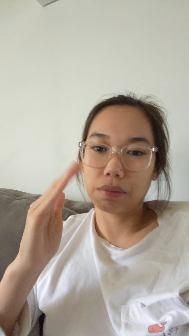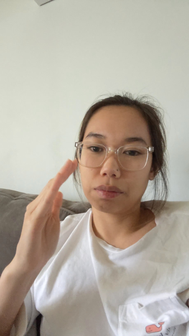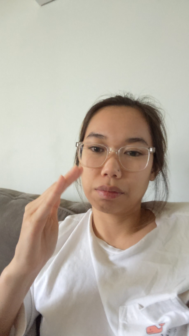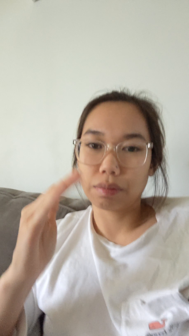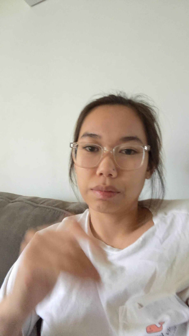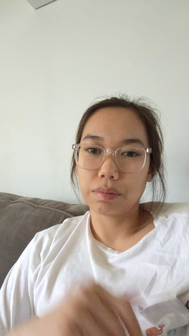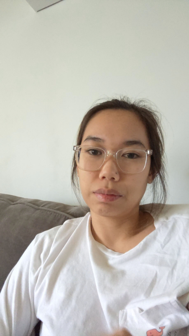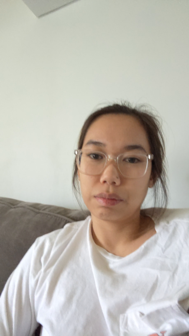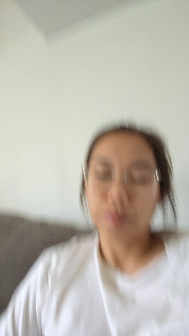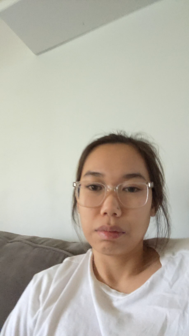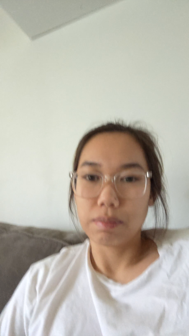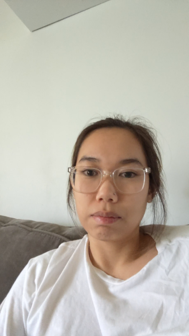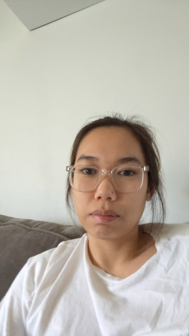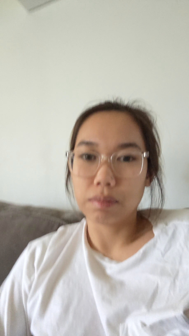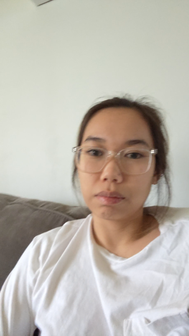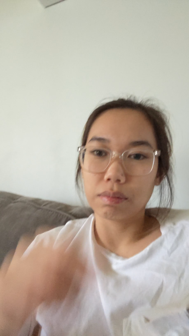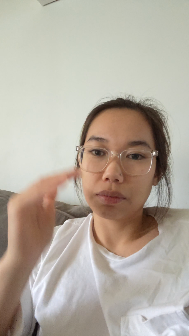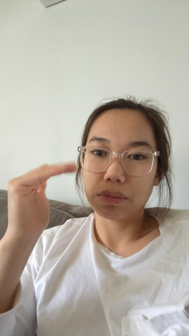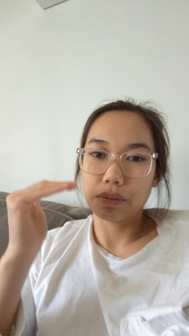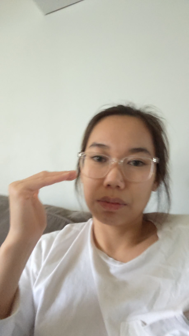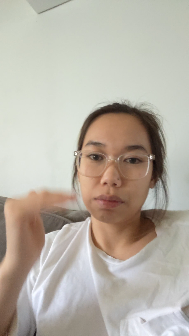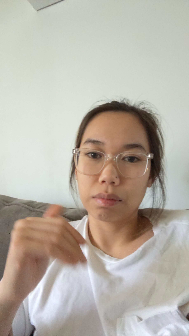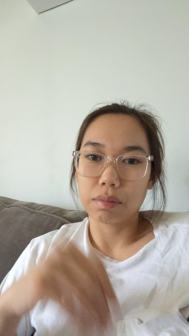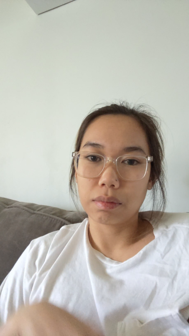short